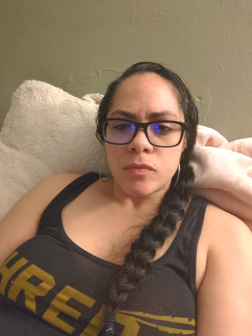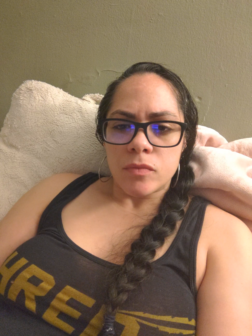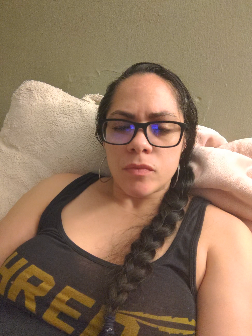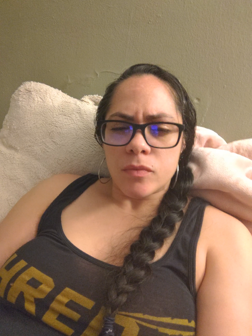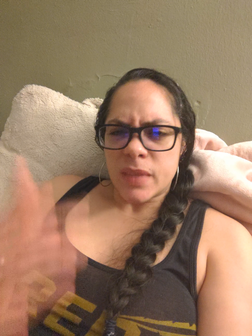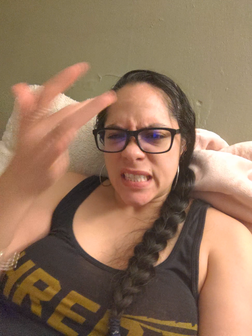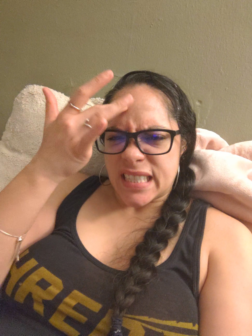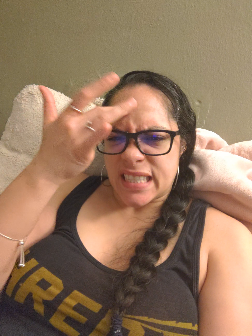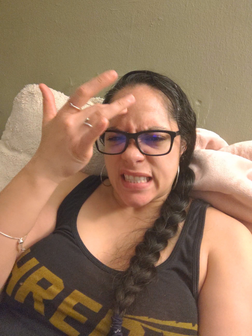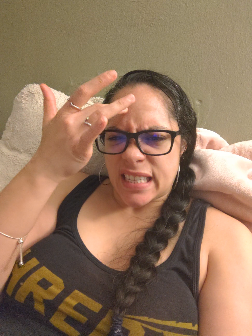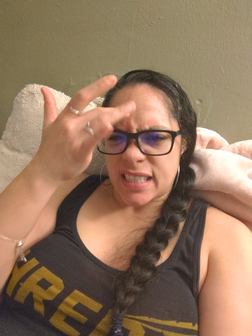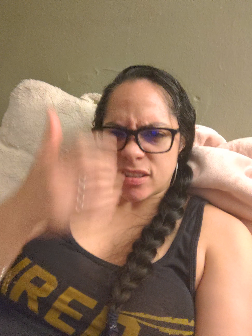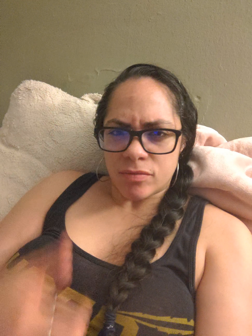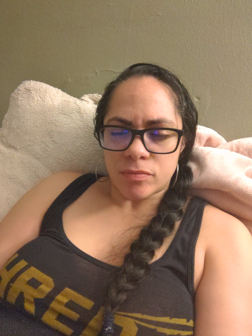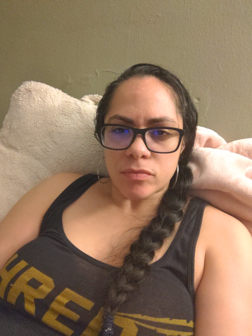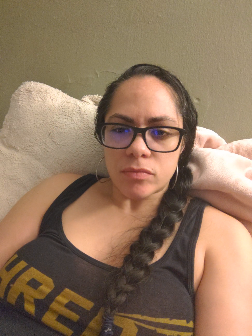sick